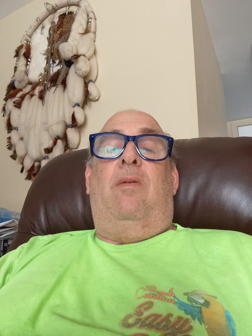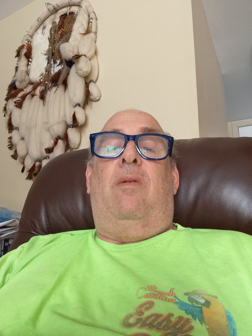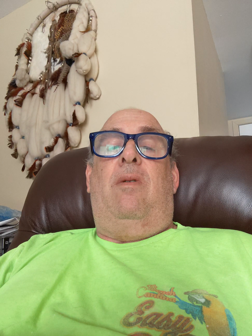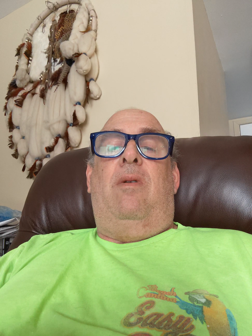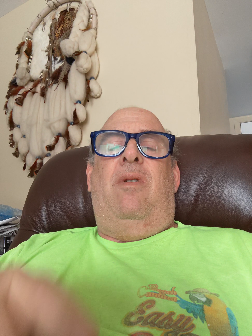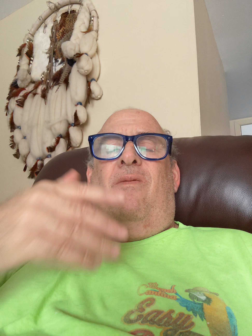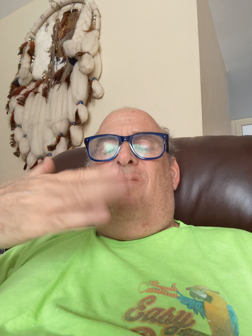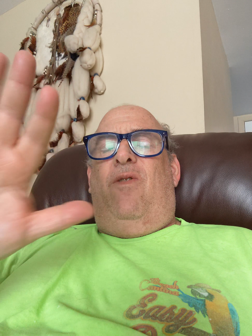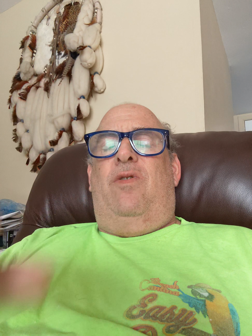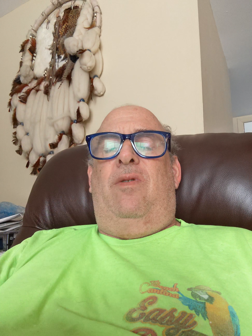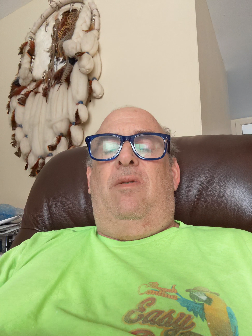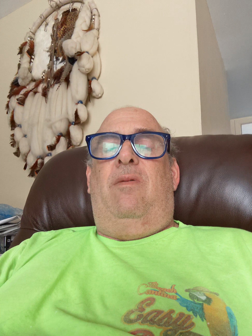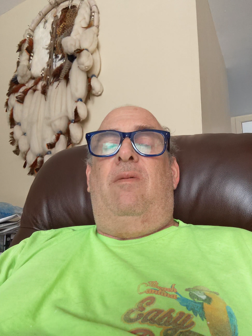finish